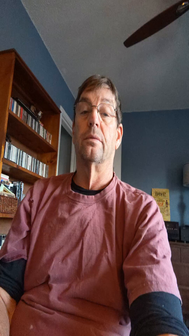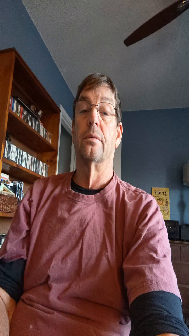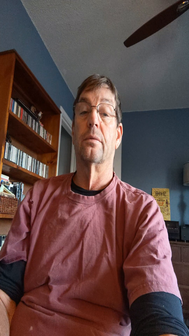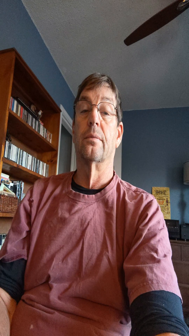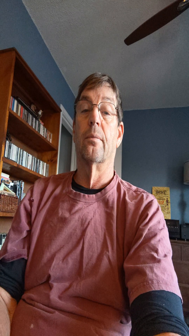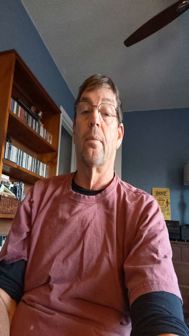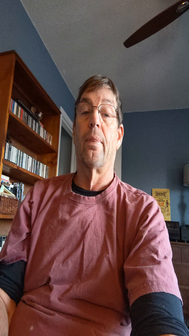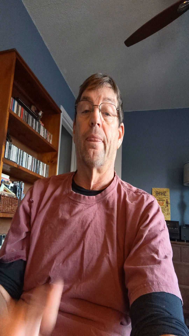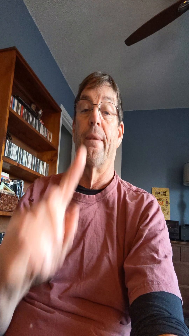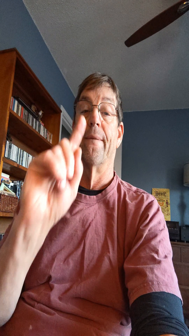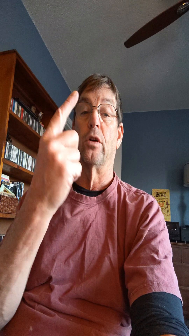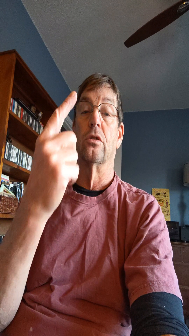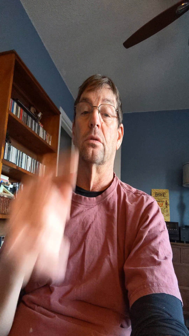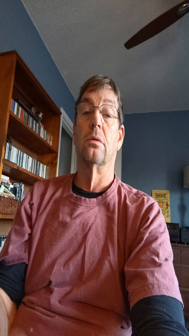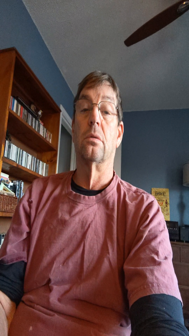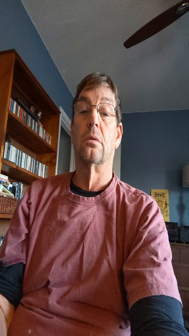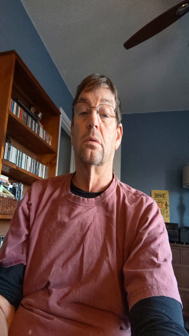first